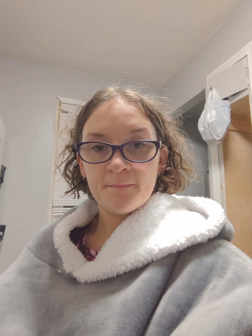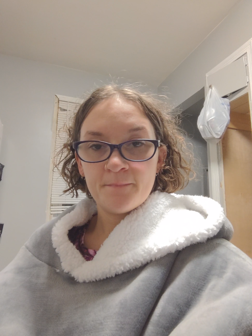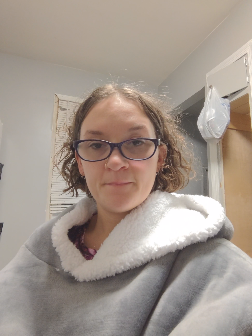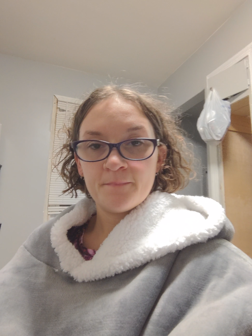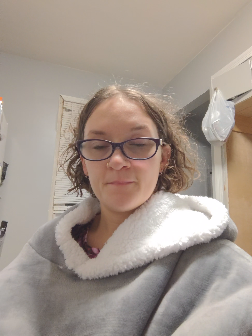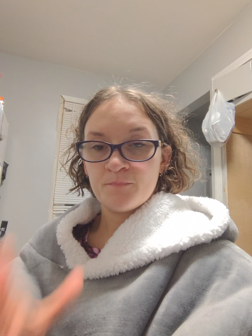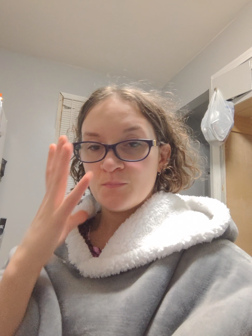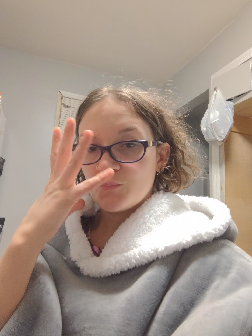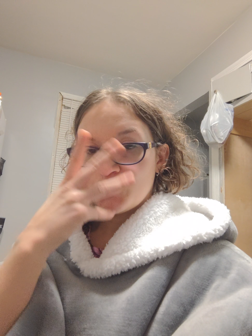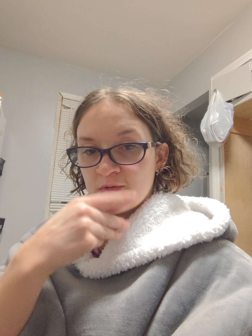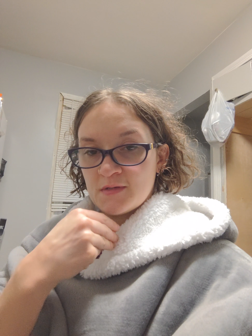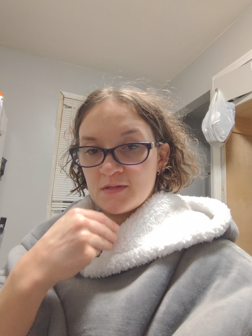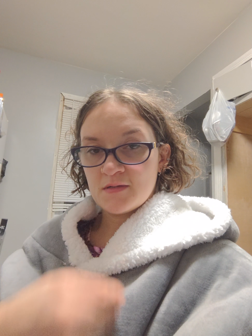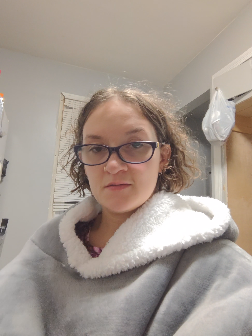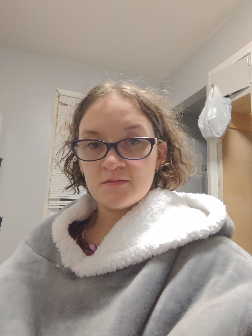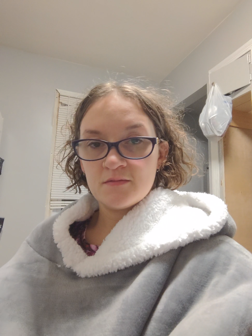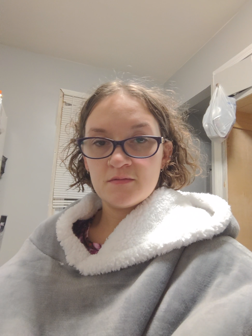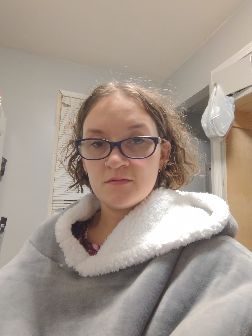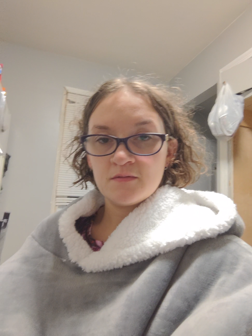pretty